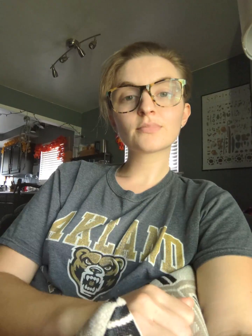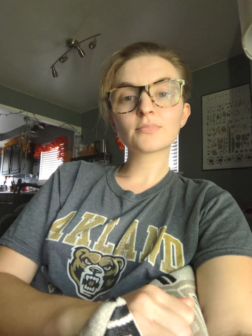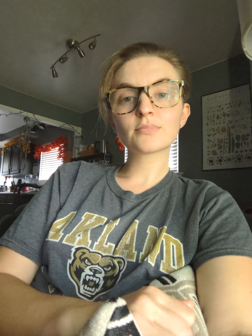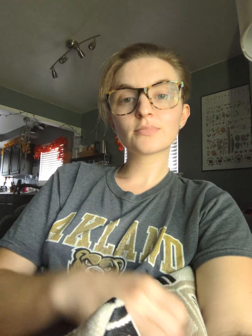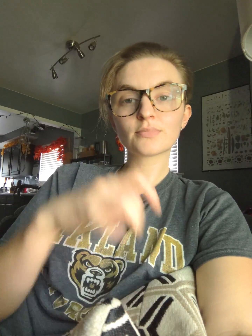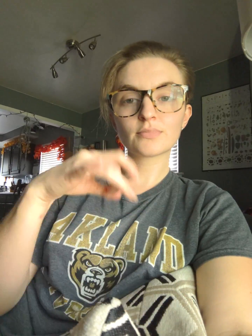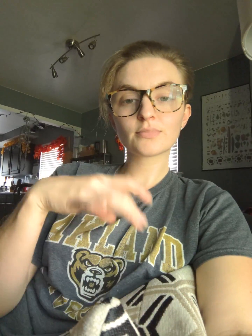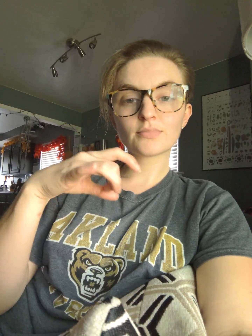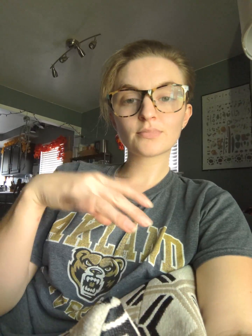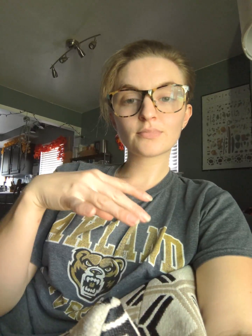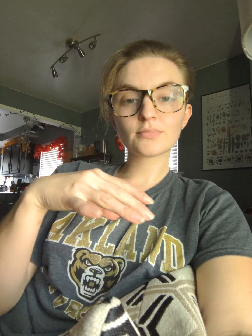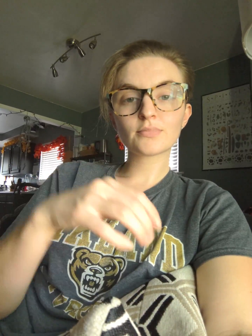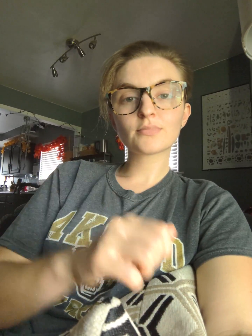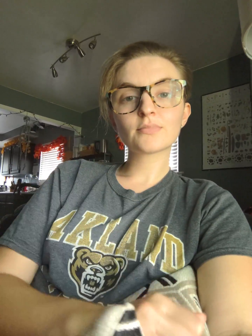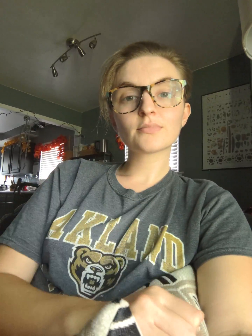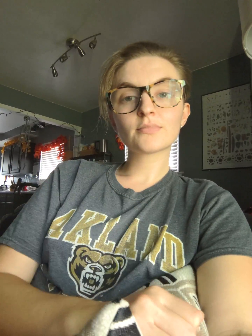pumpkin